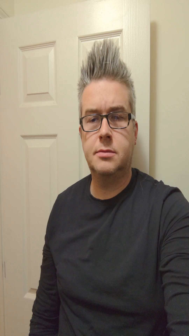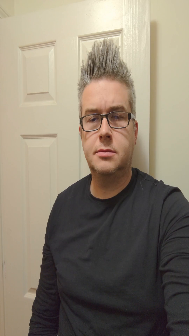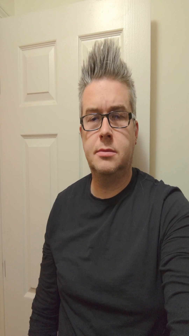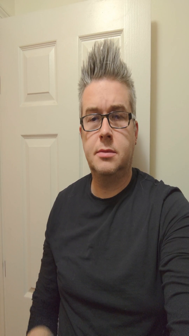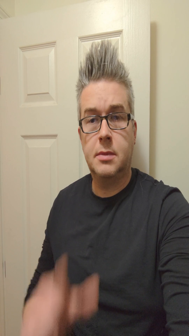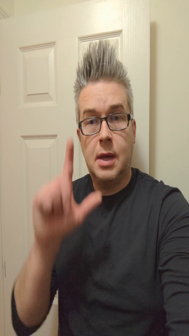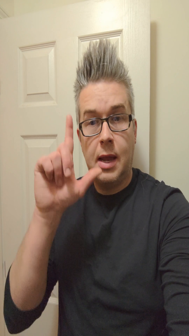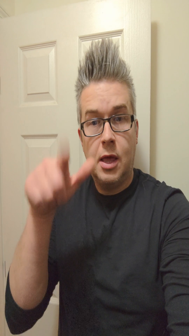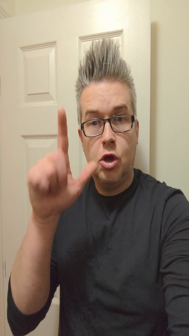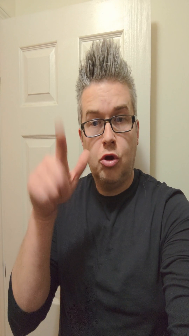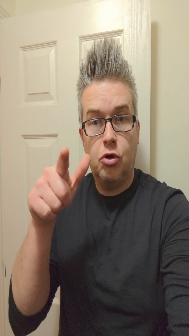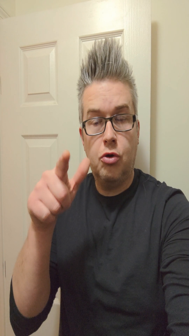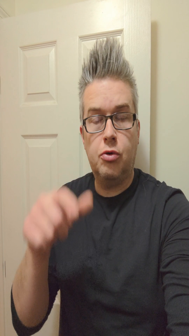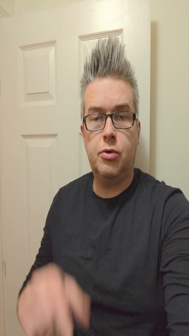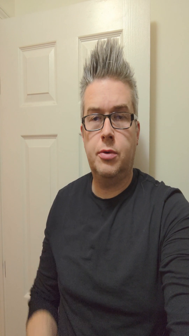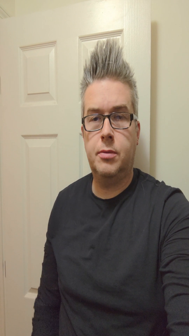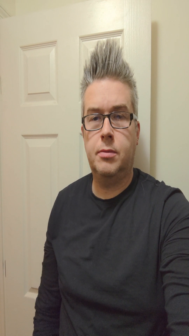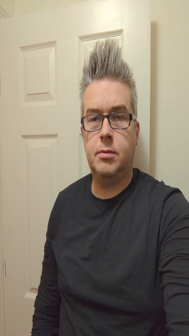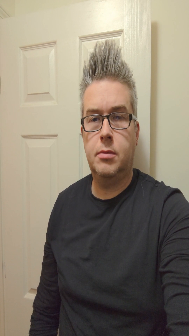later